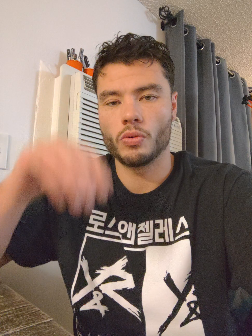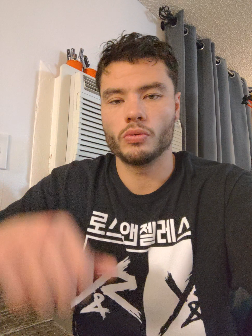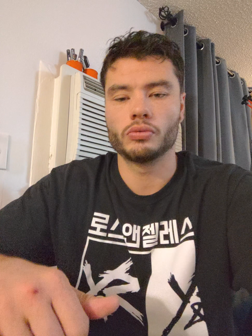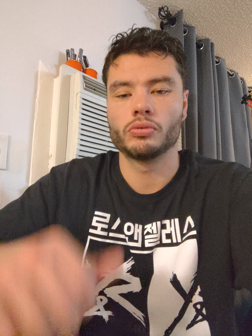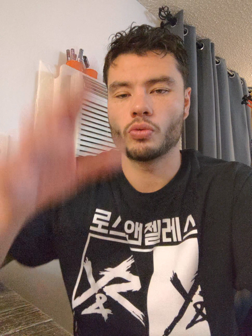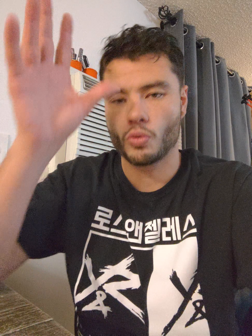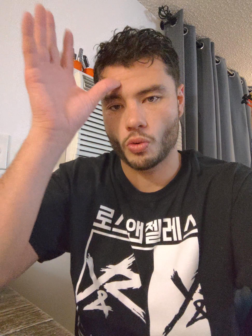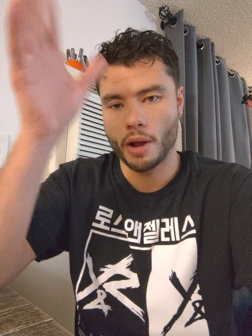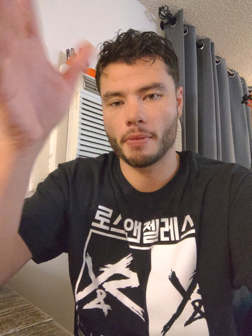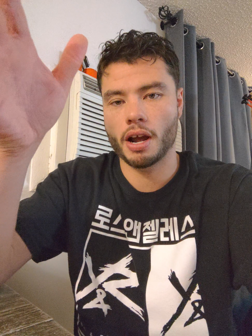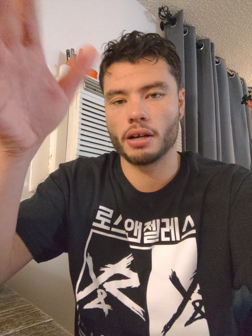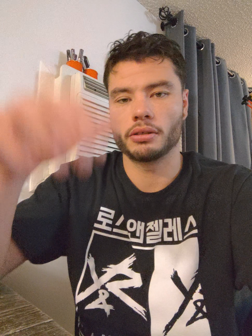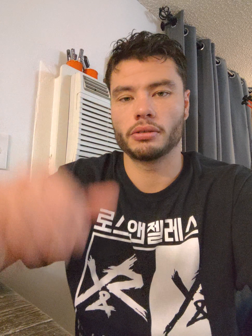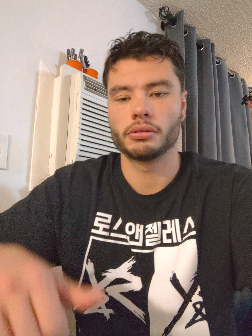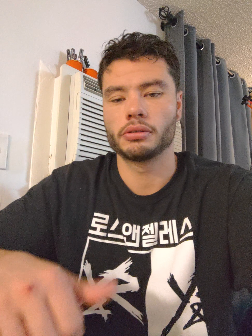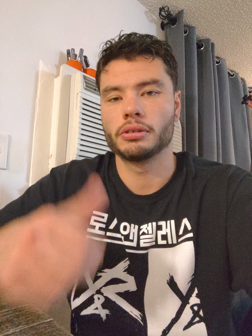grandpa